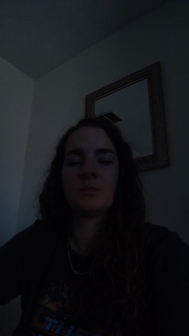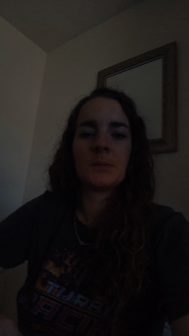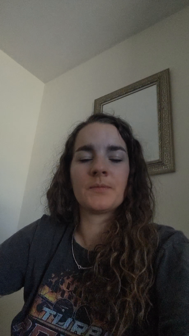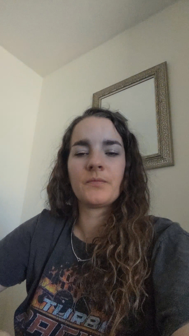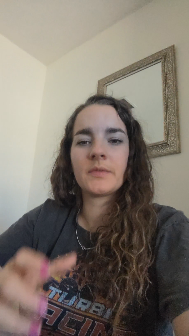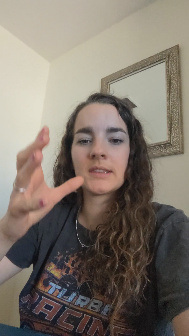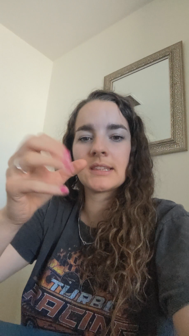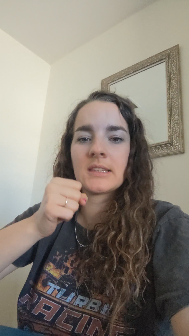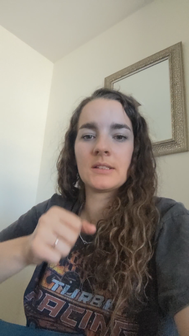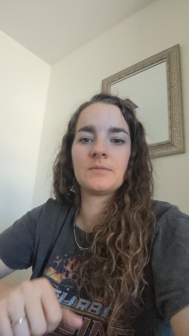get